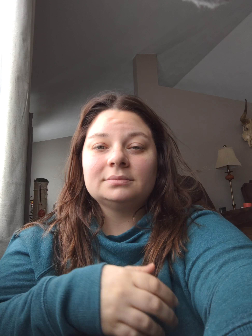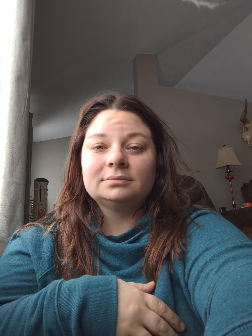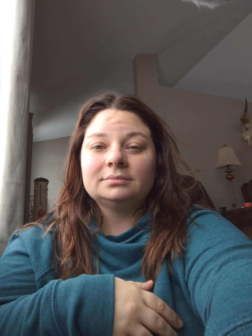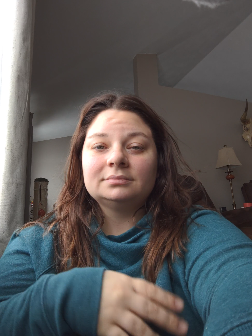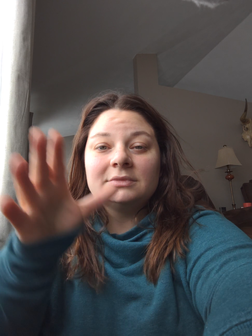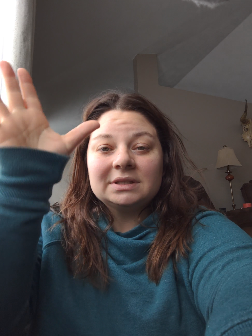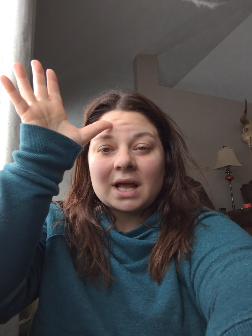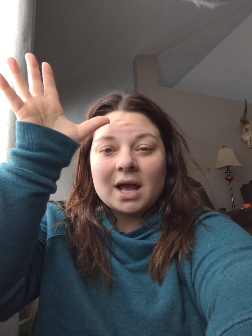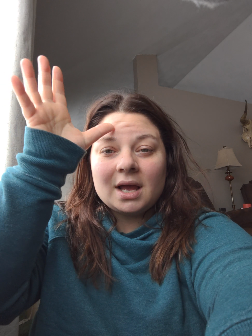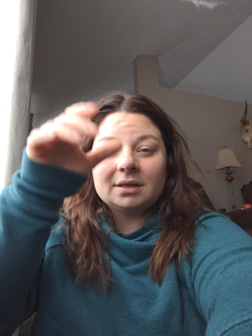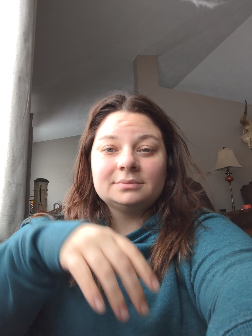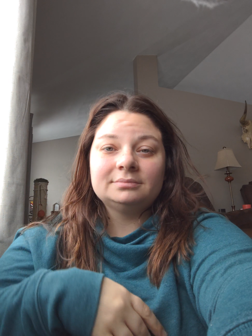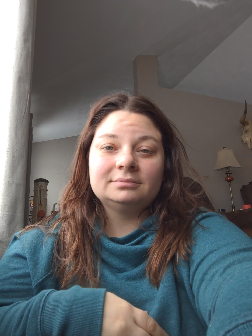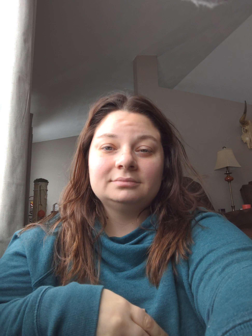dad